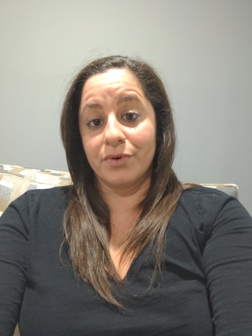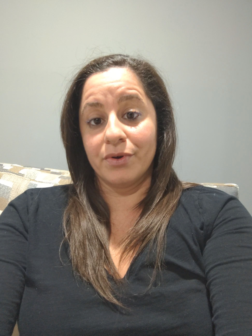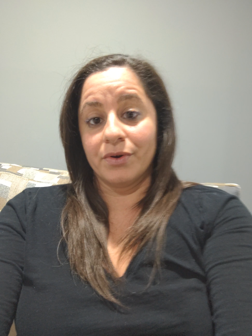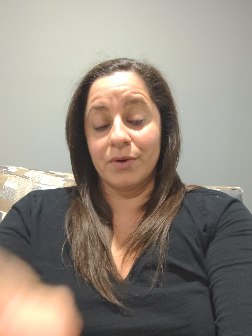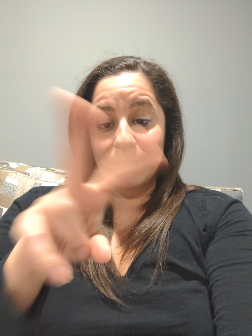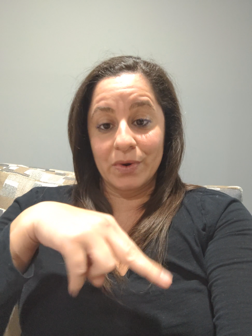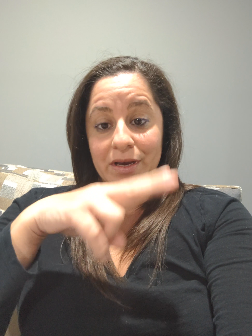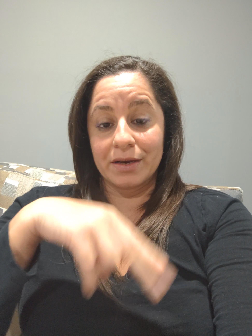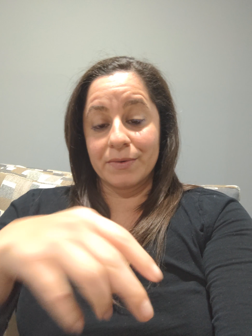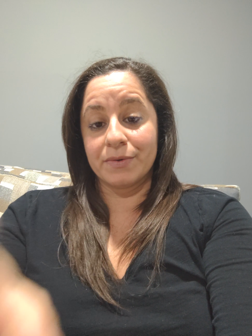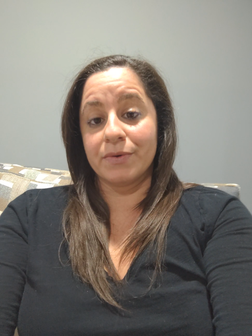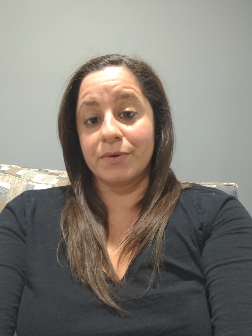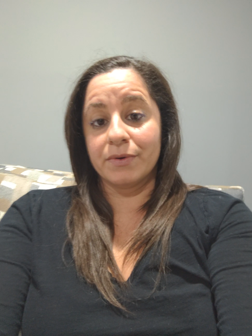read